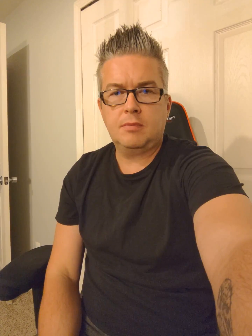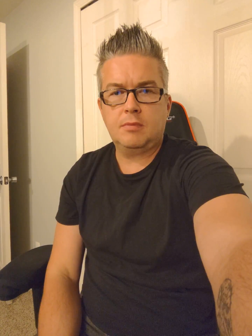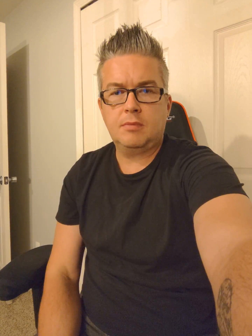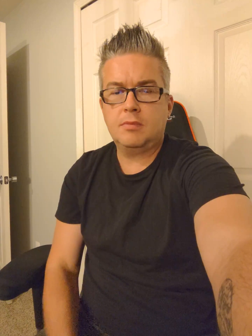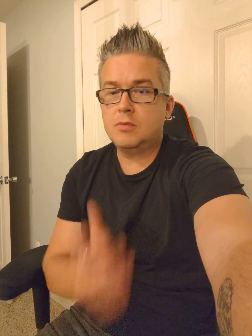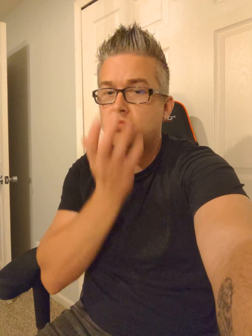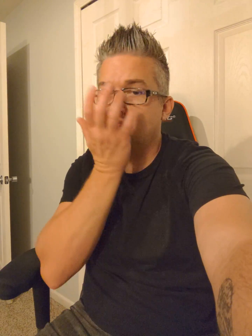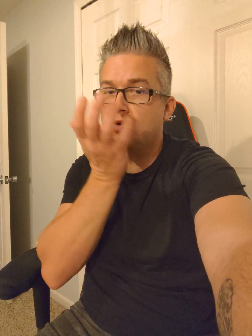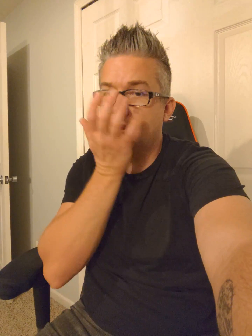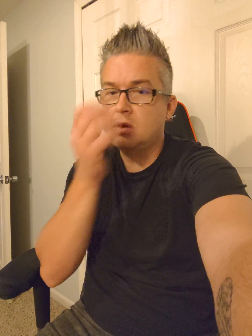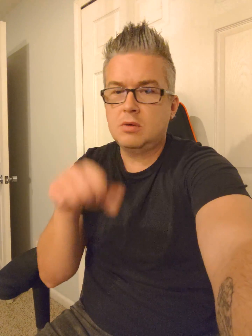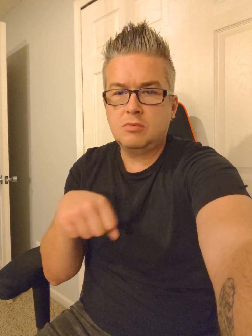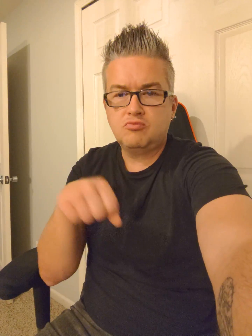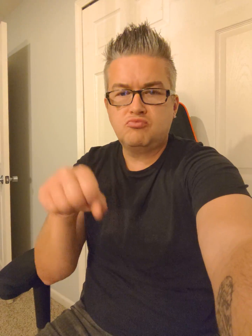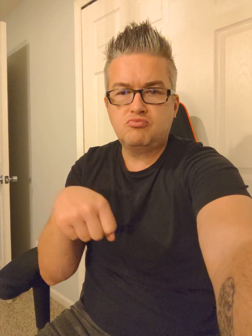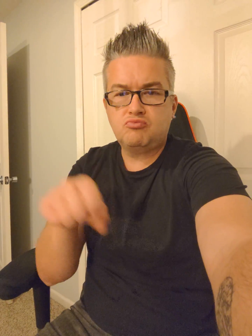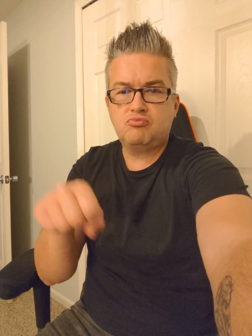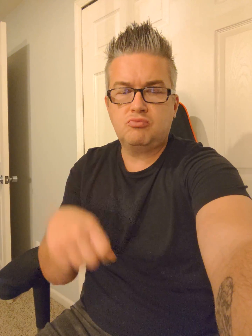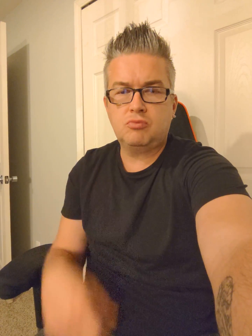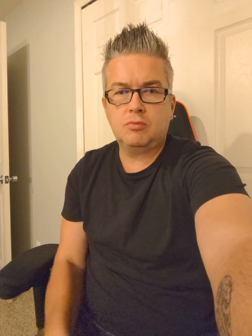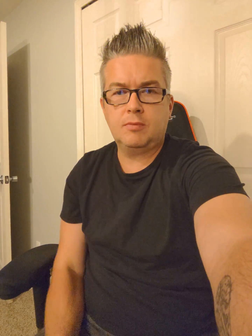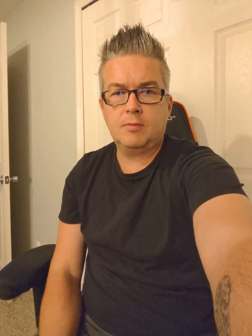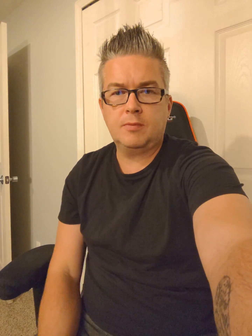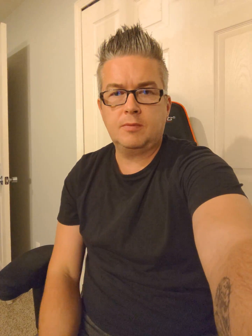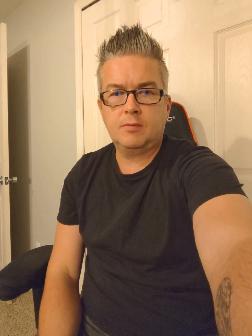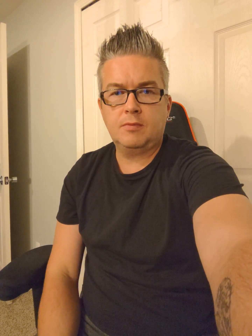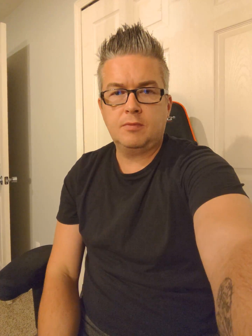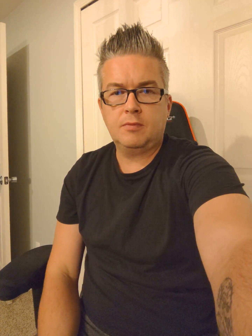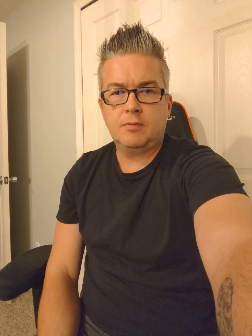lawn mower